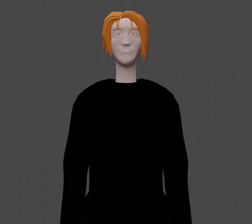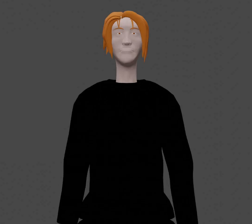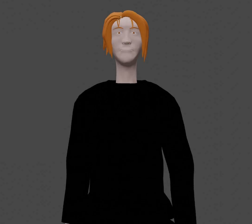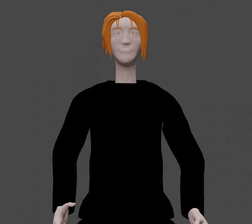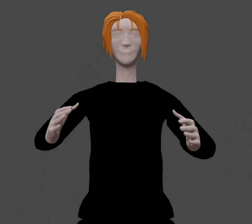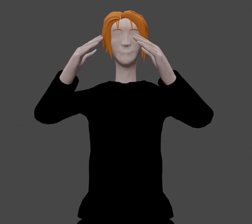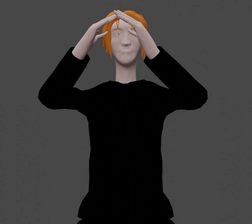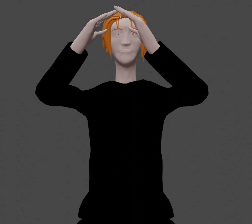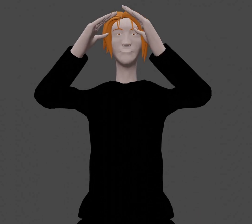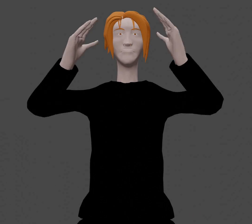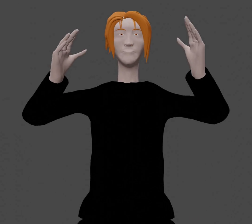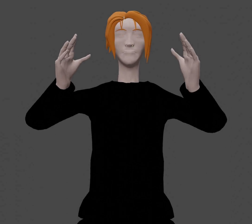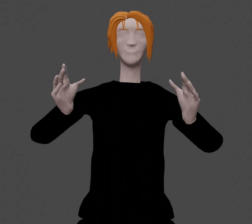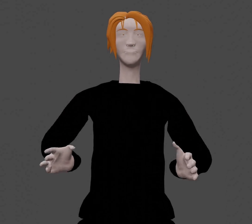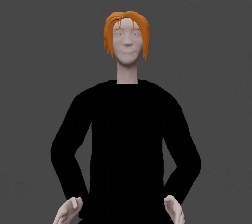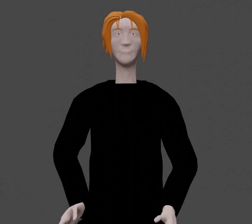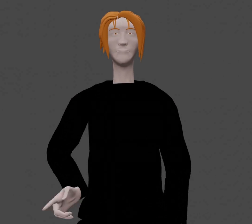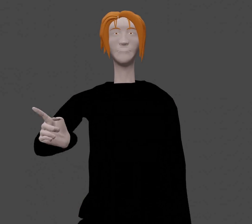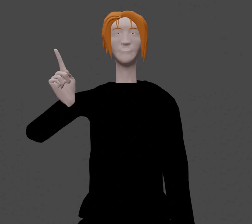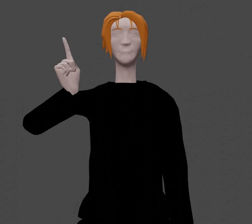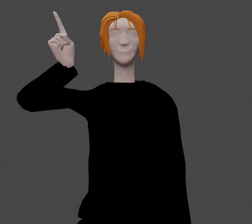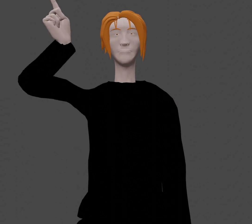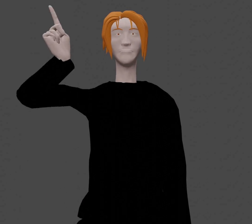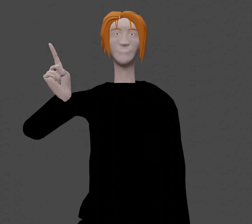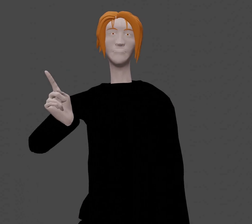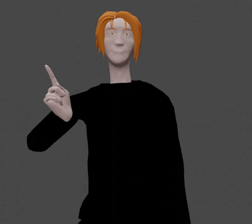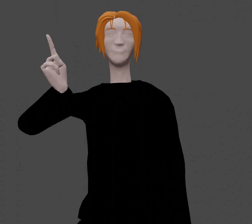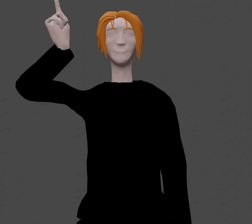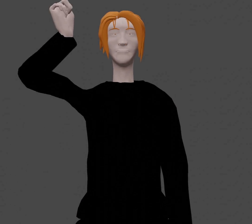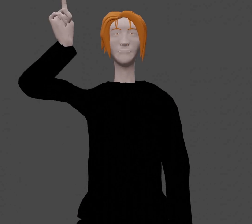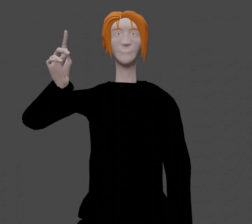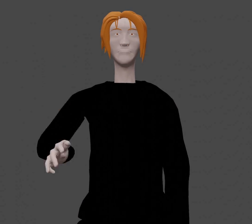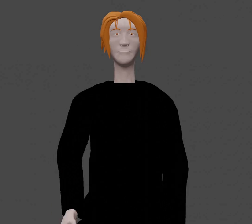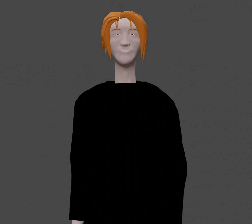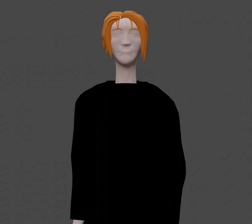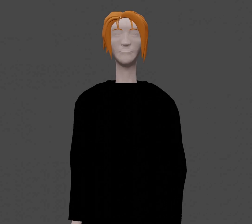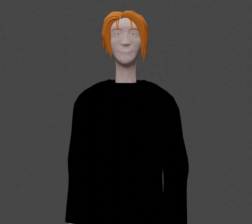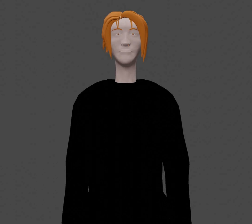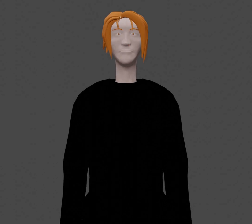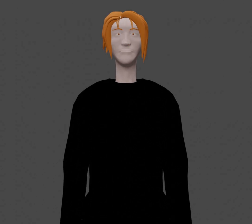Attic